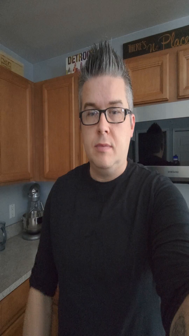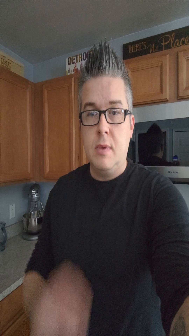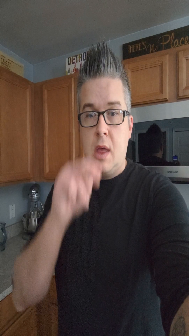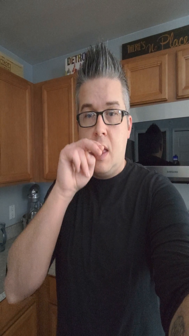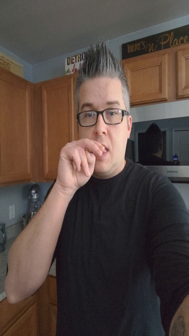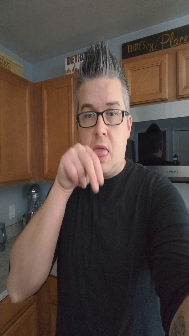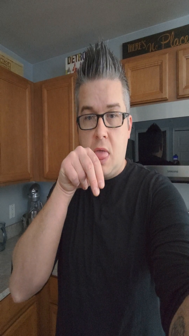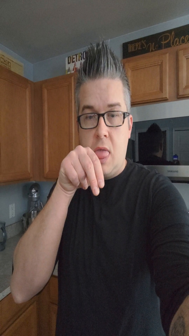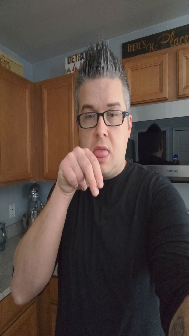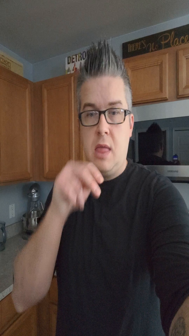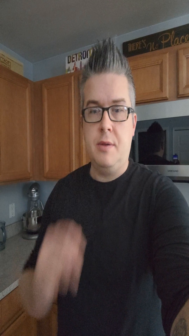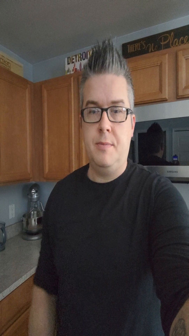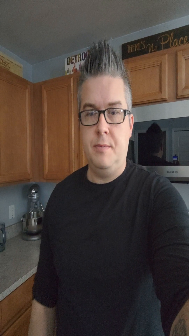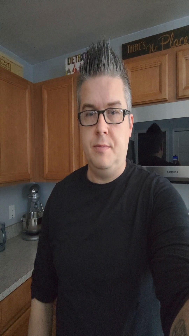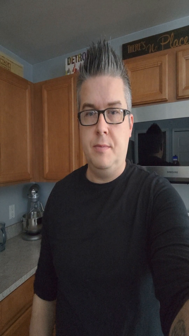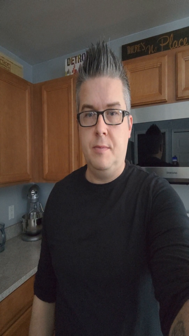tongue